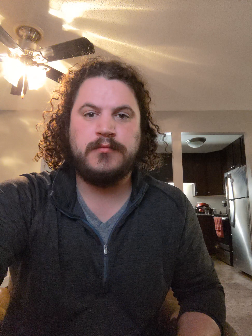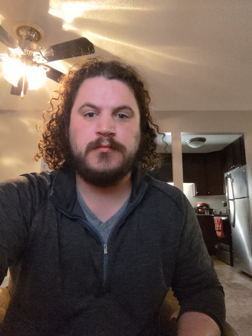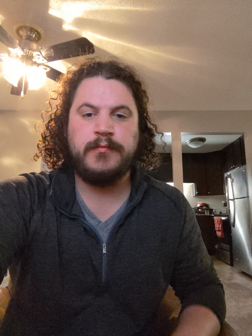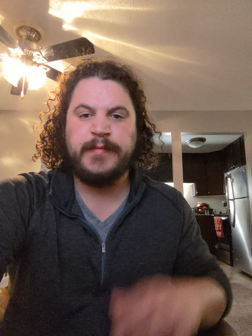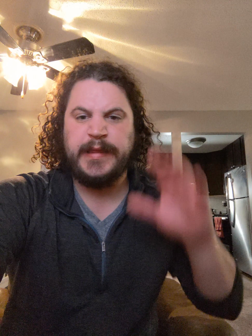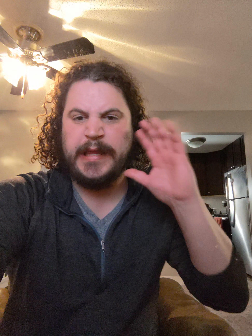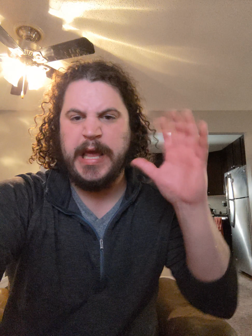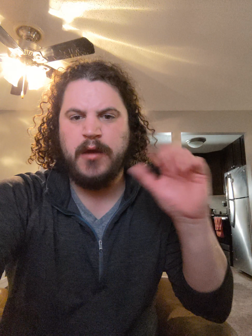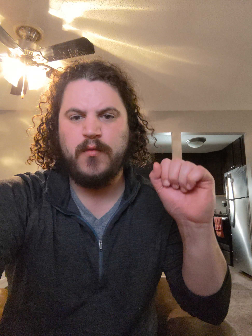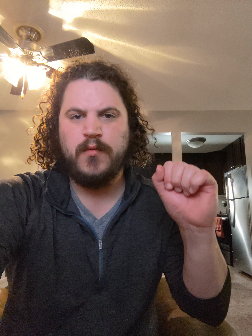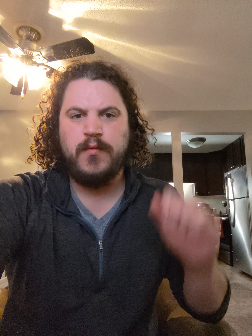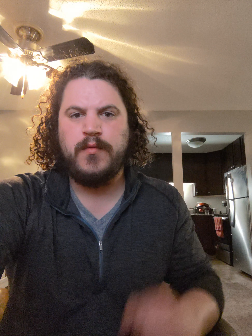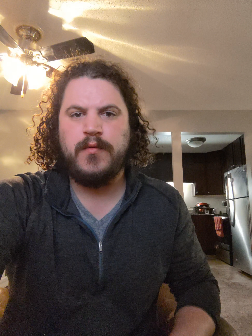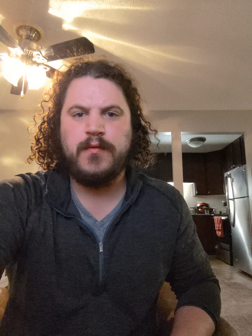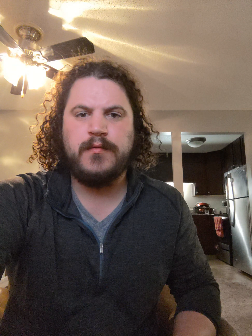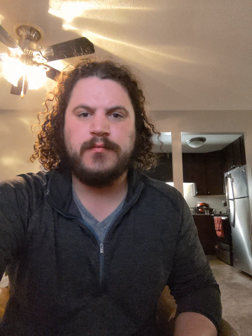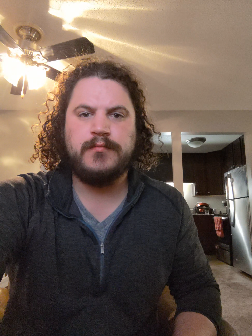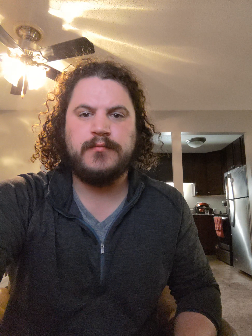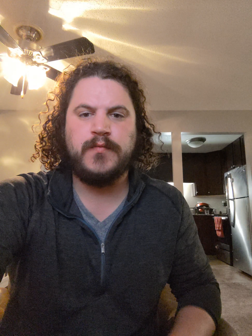loud